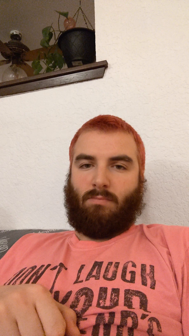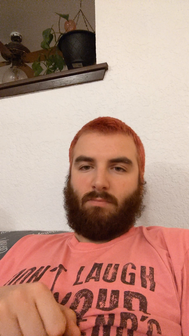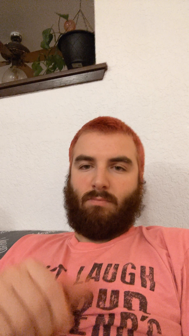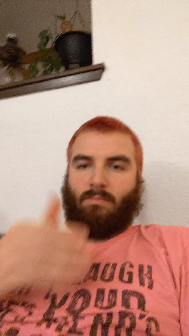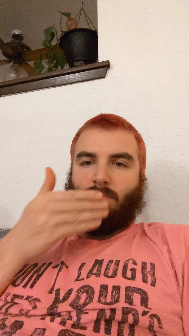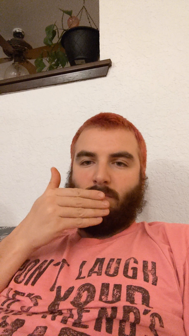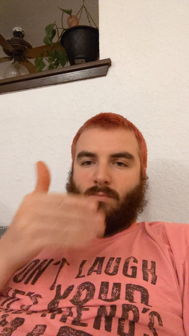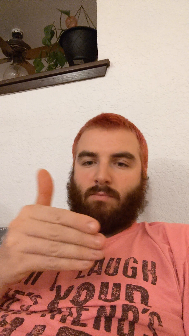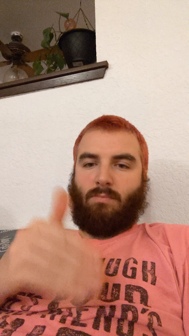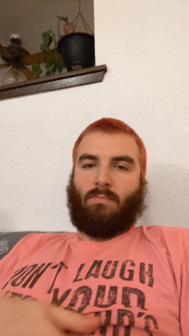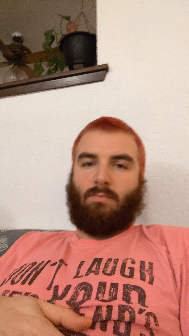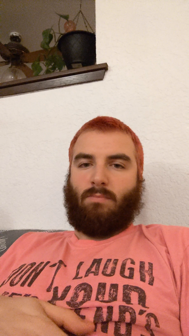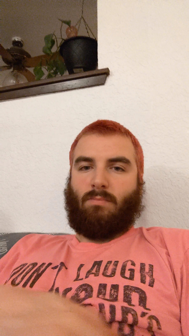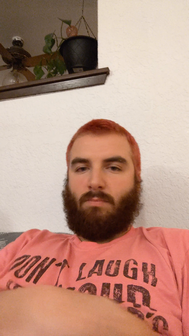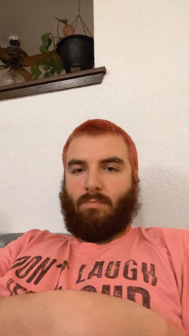good